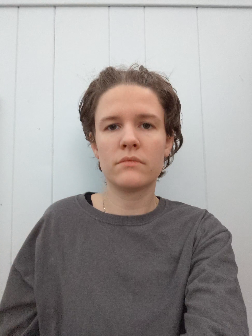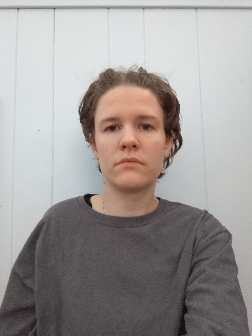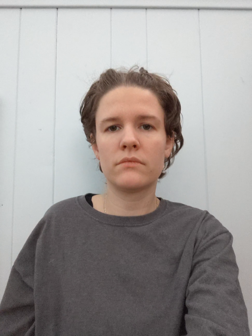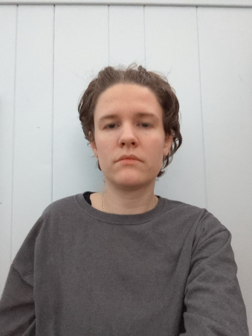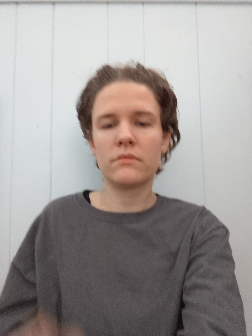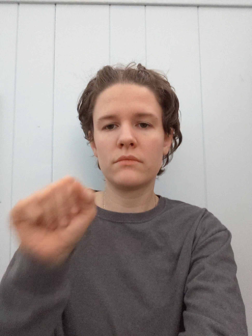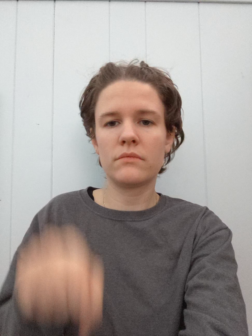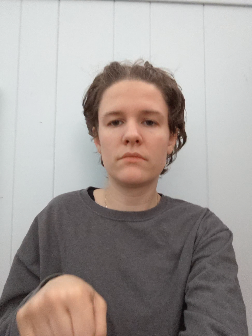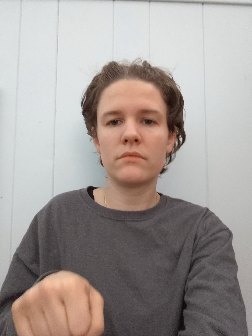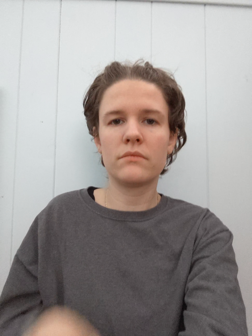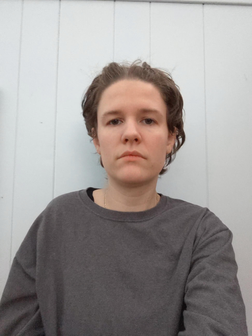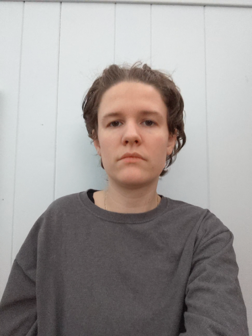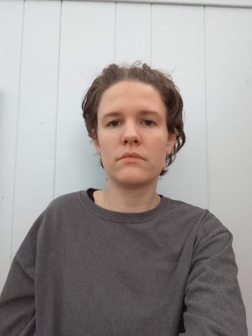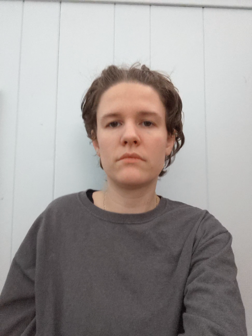can